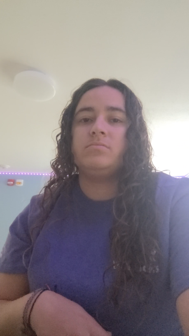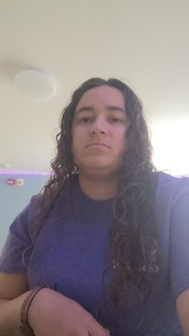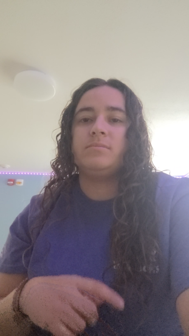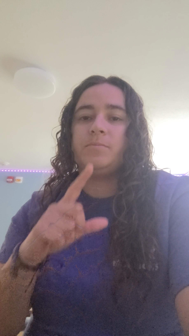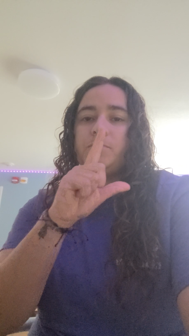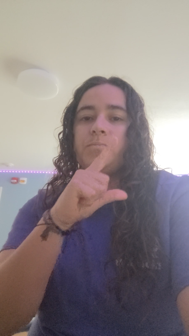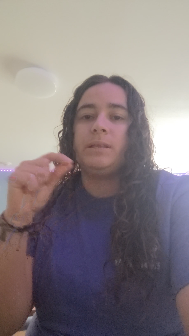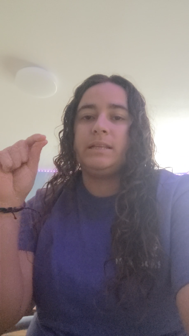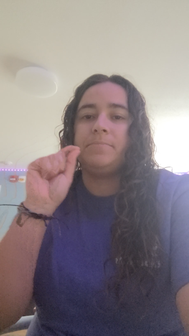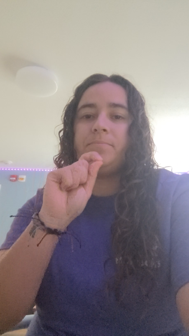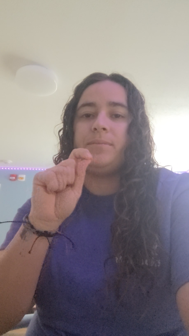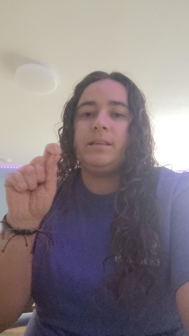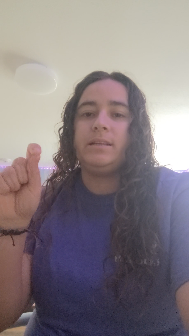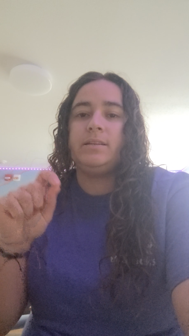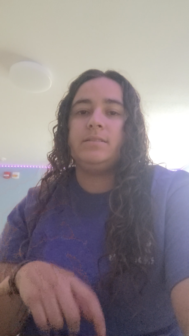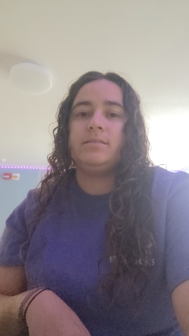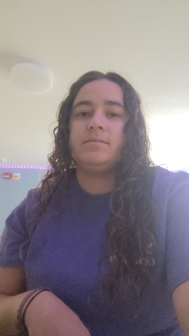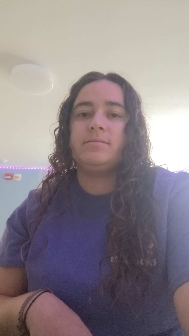peas